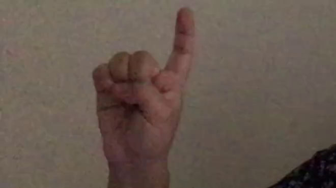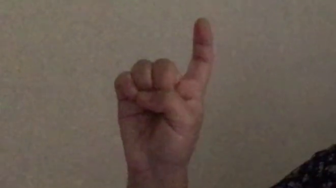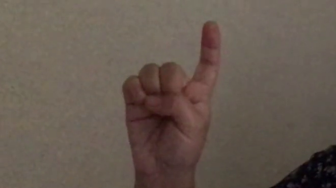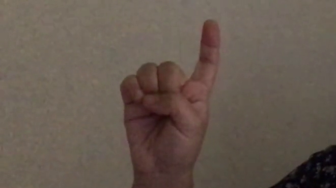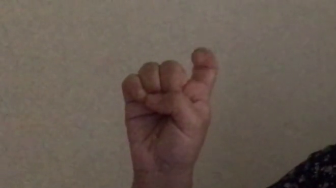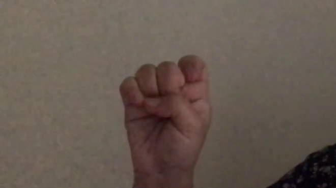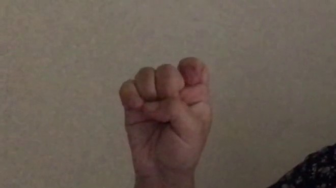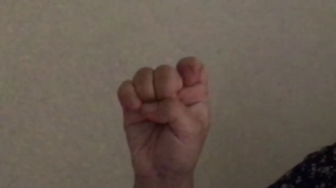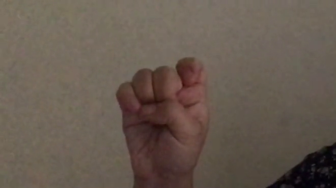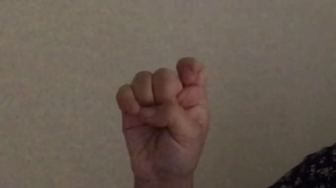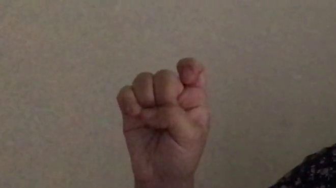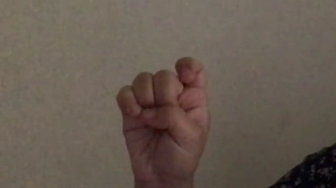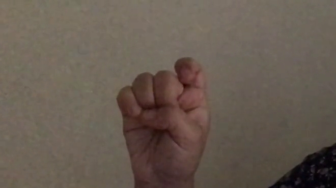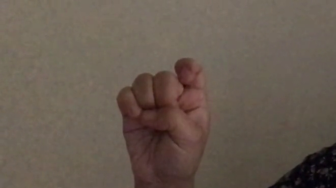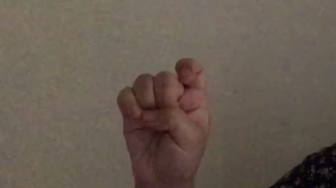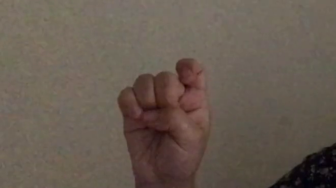अं